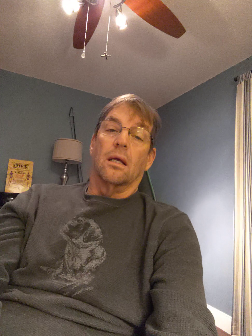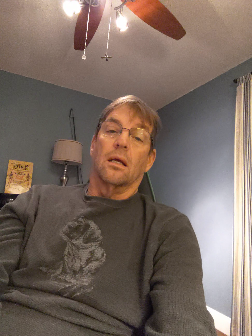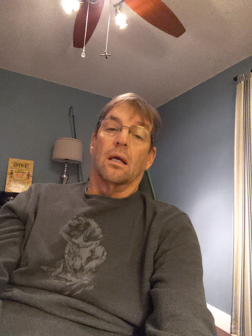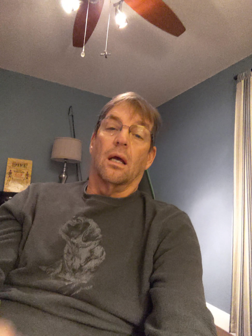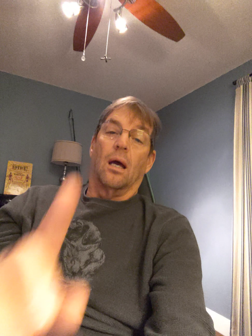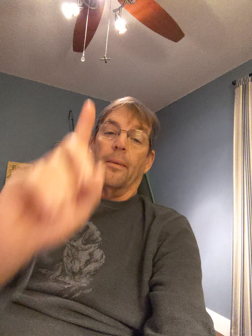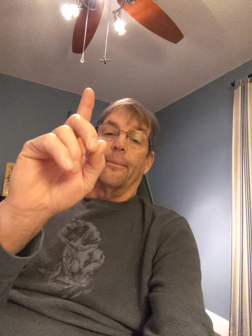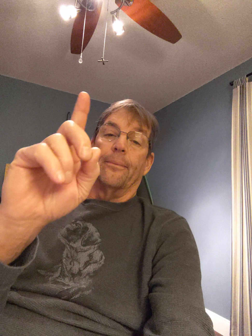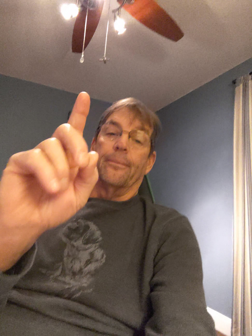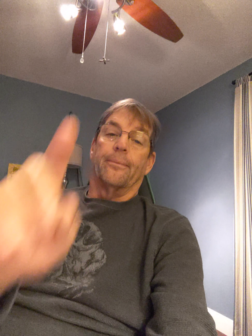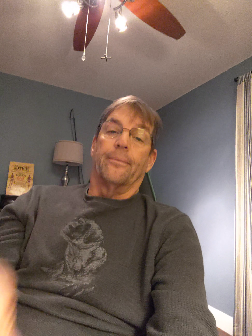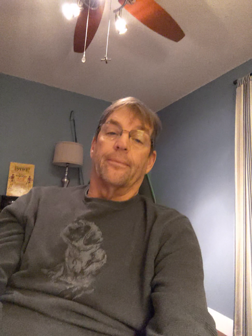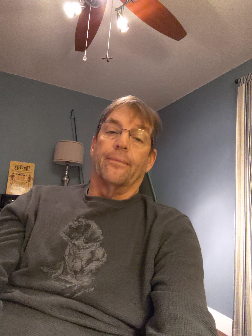up